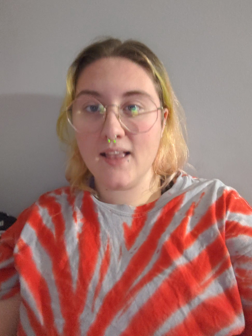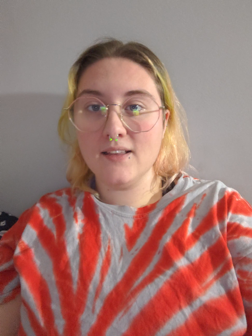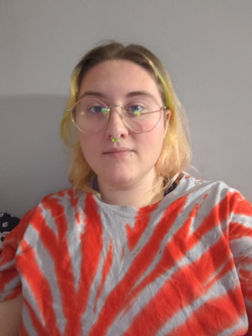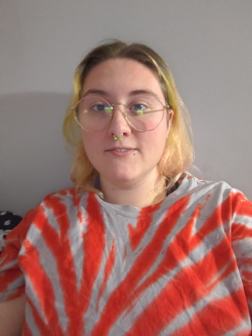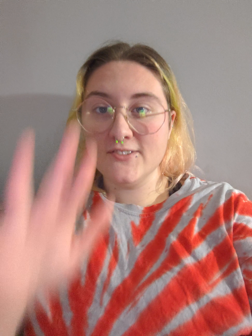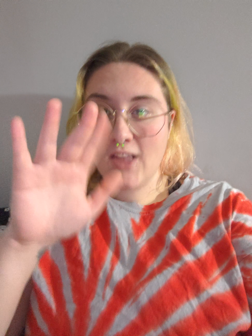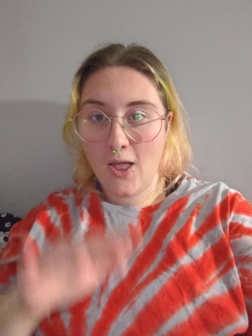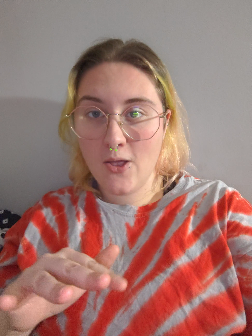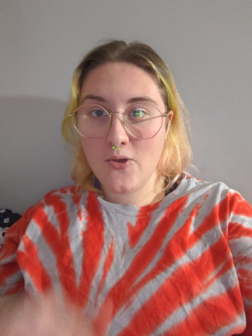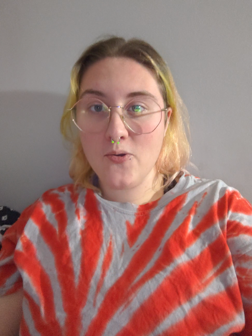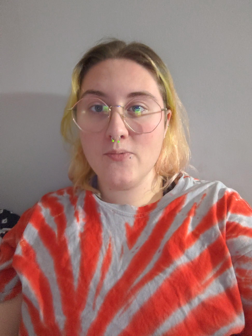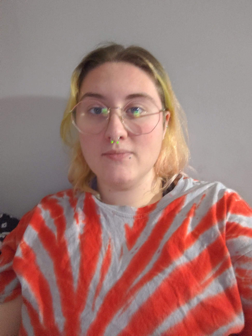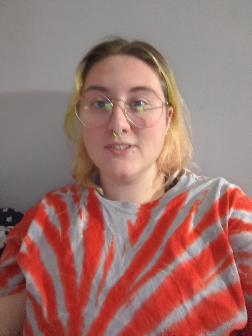snow